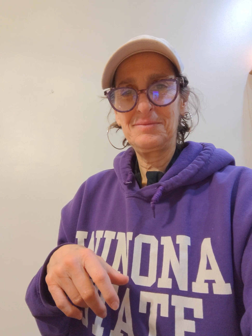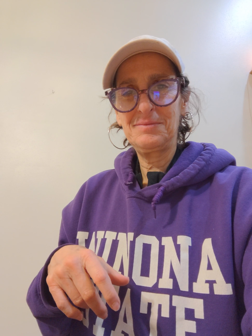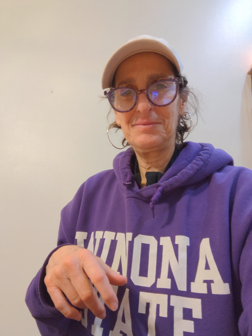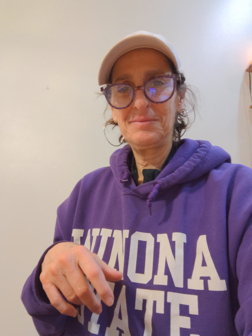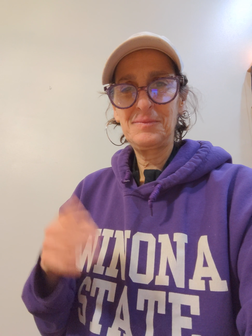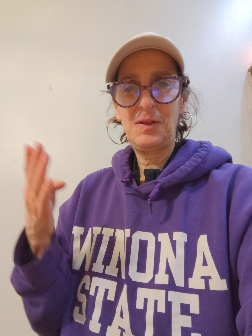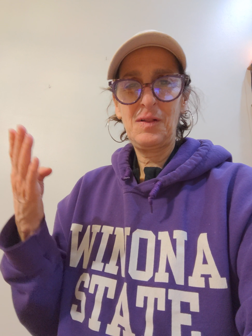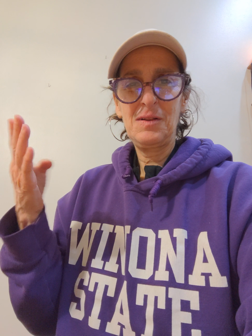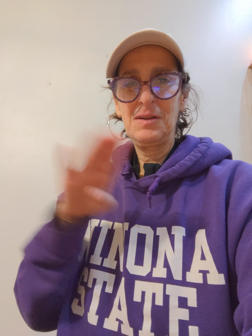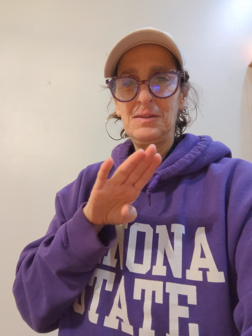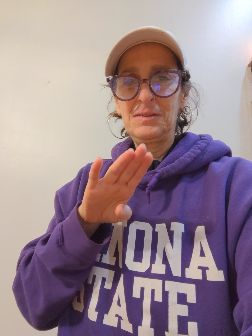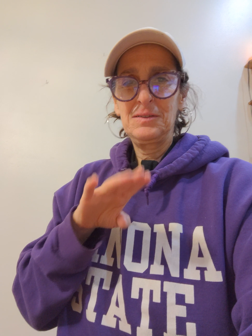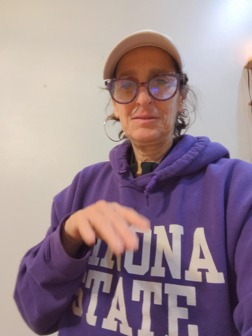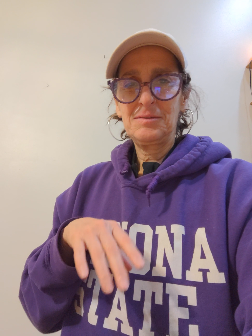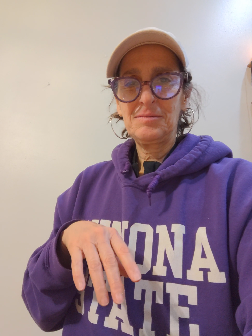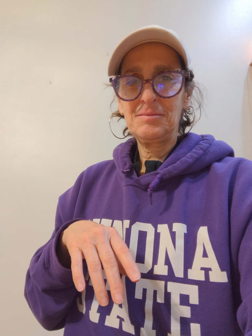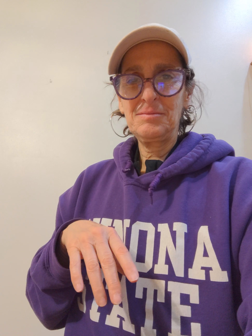close